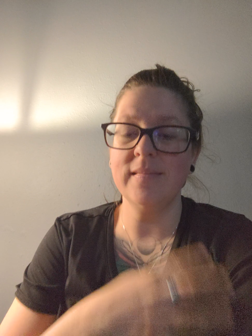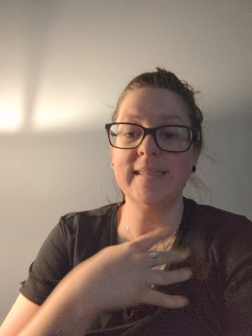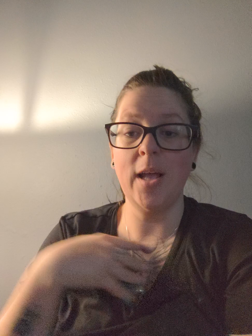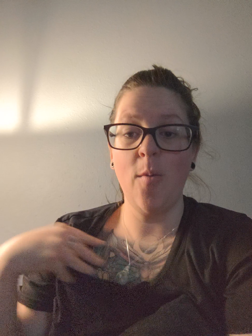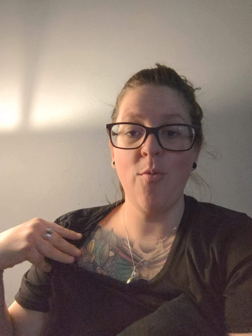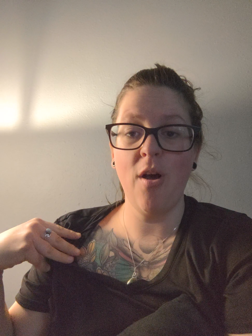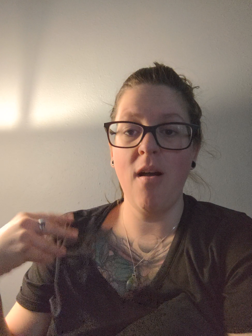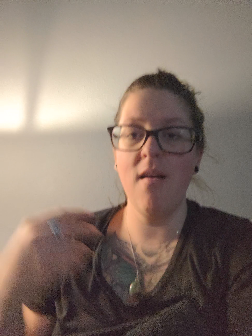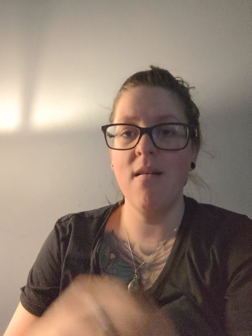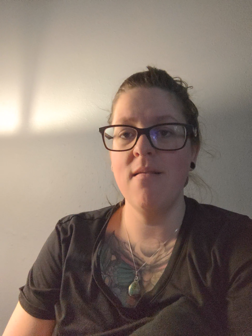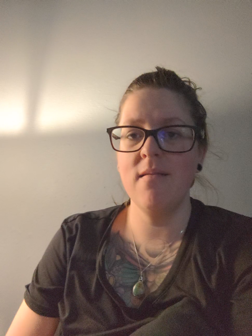zebra